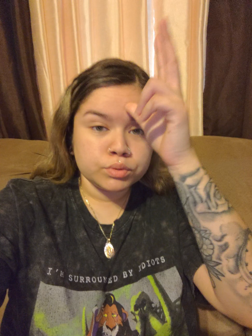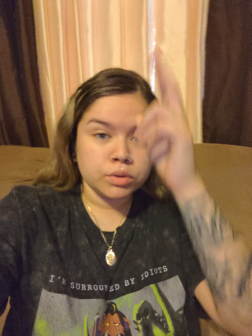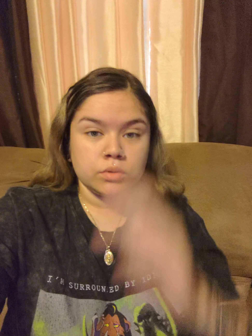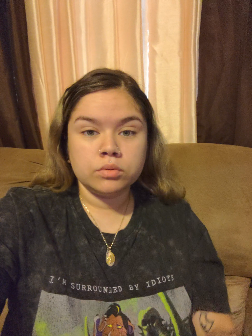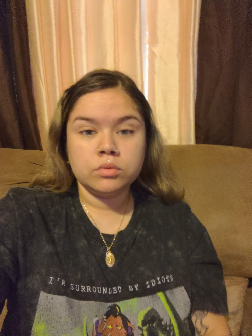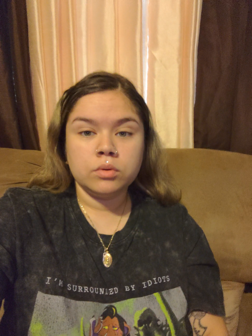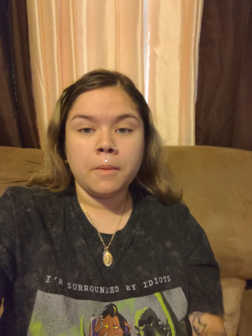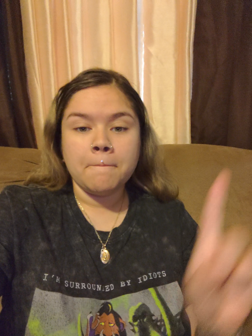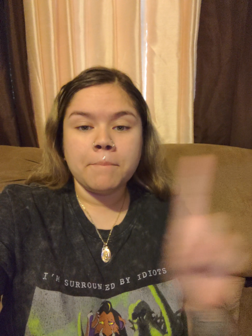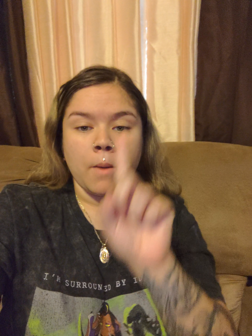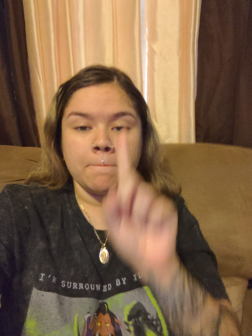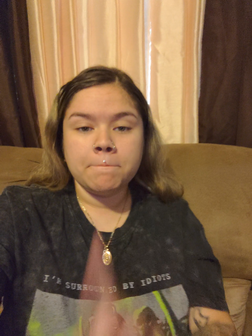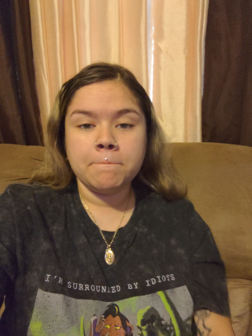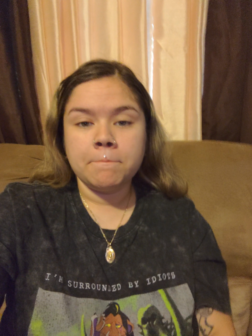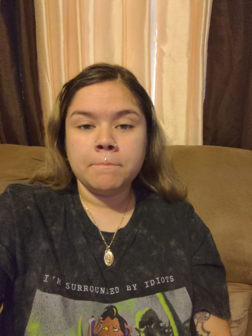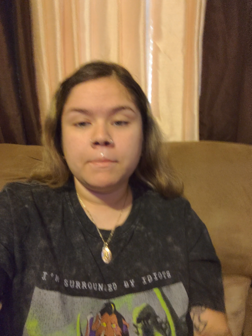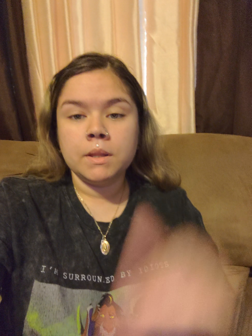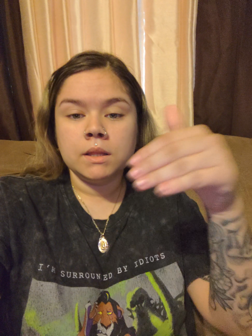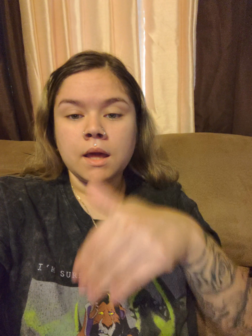bump